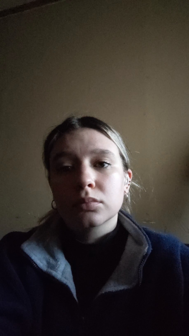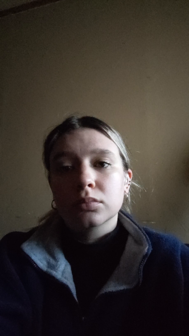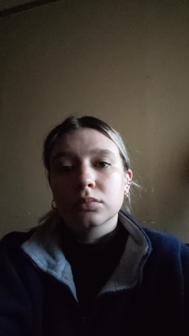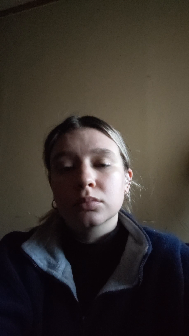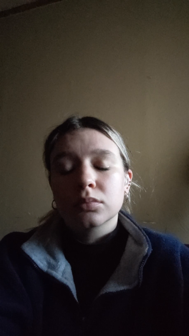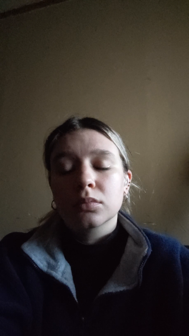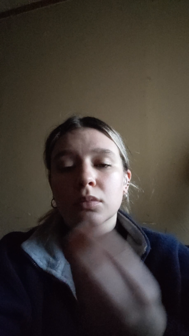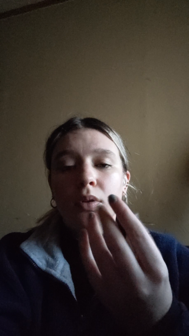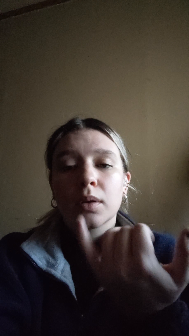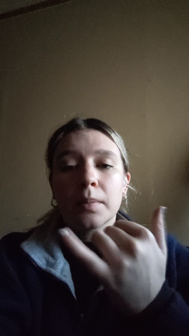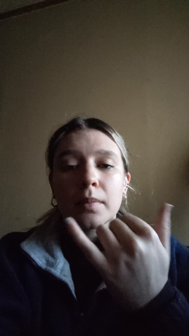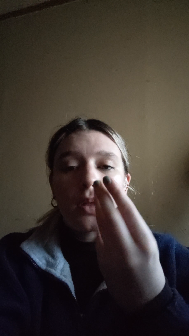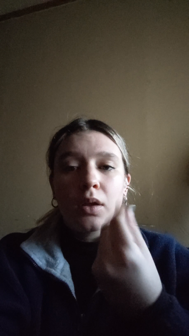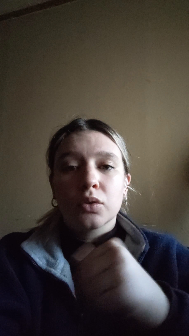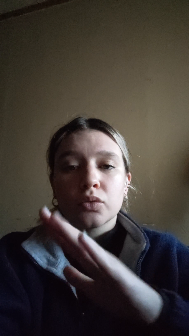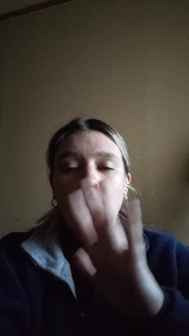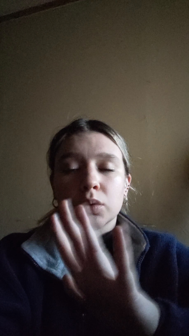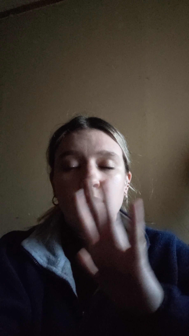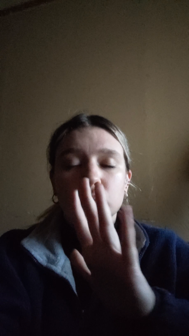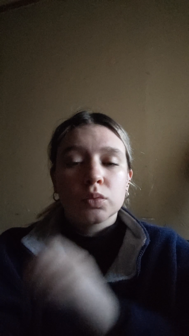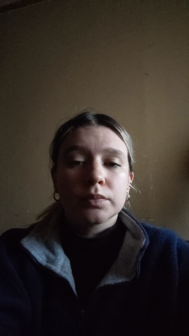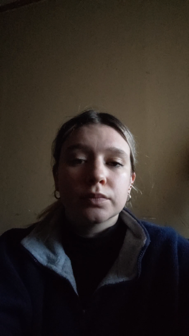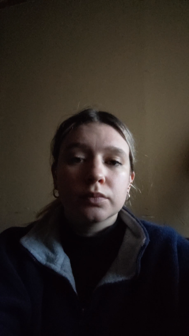playground